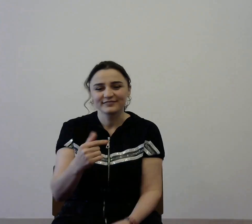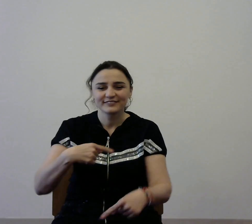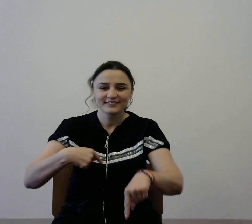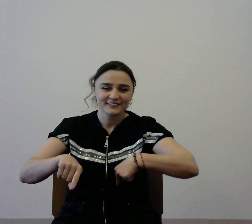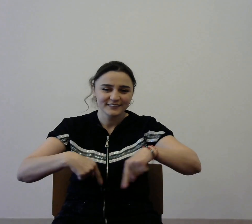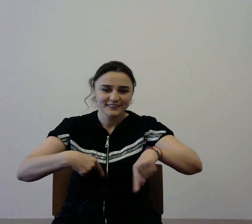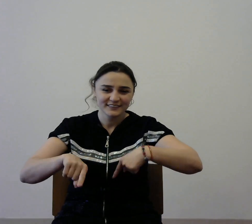futbol